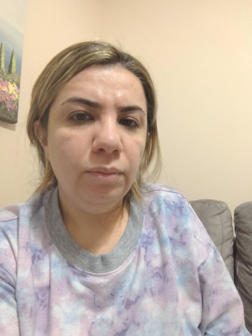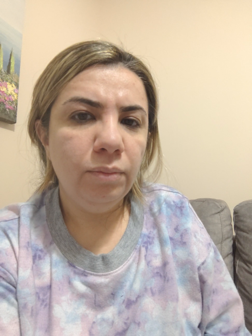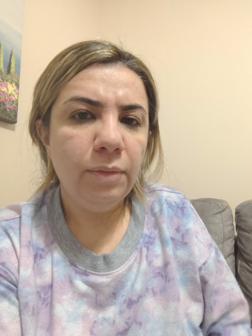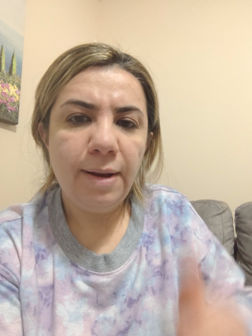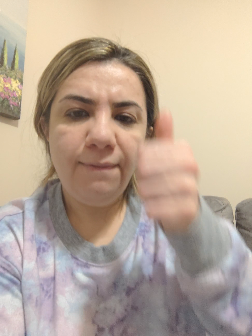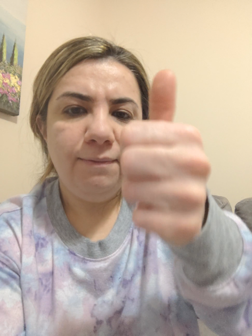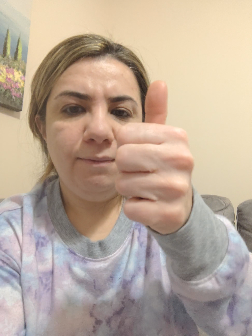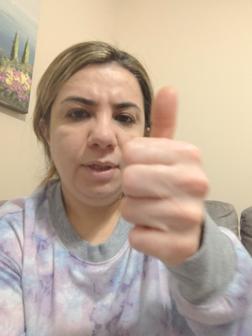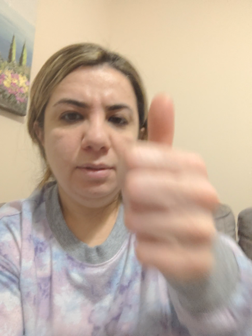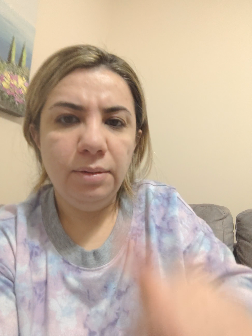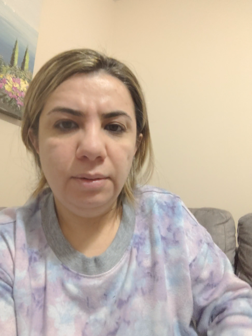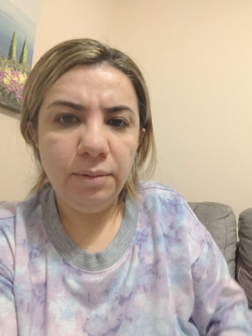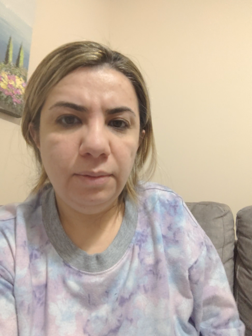yourself